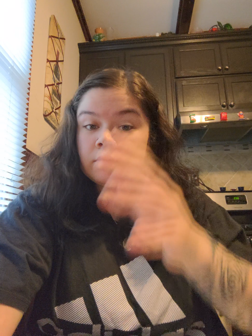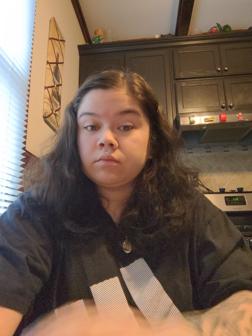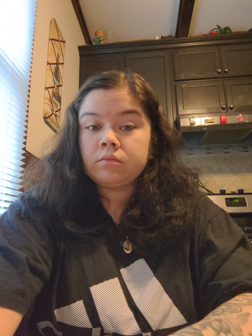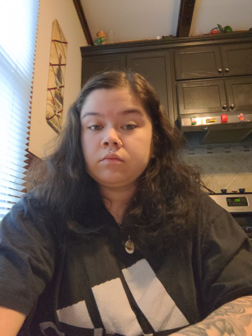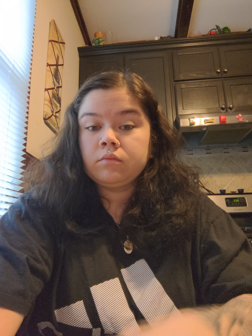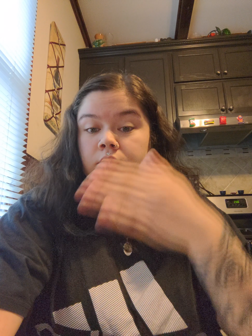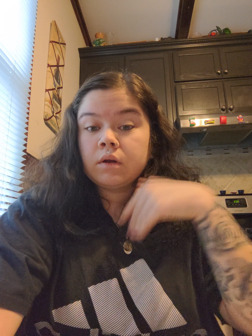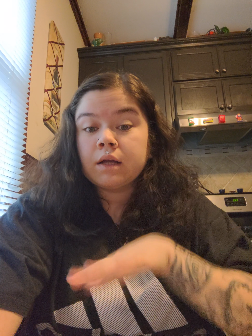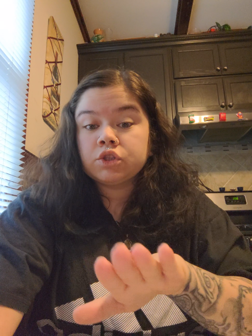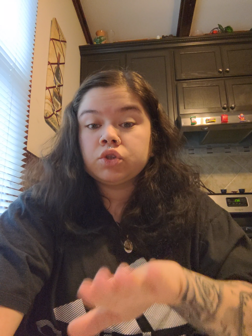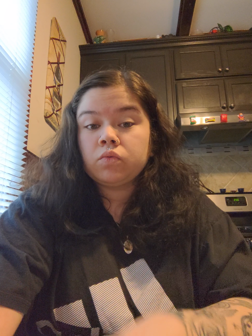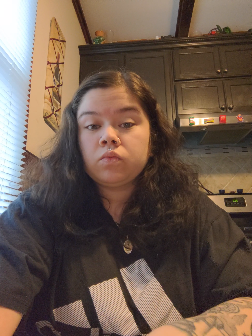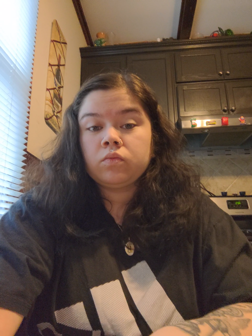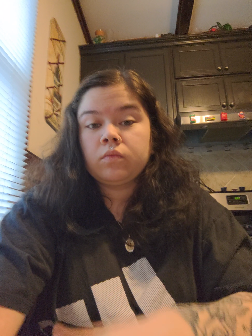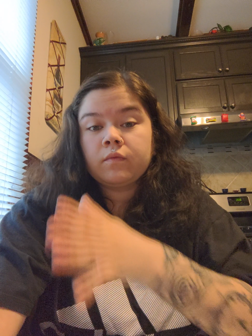into